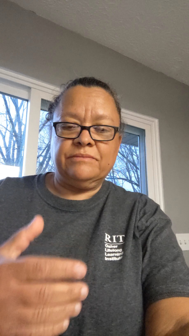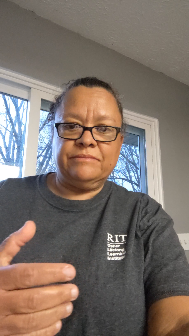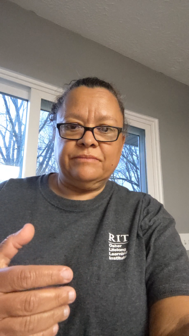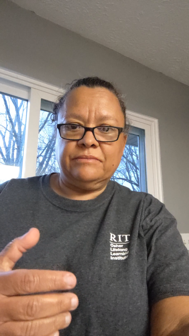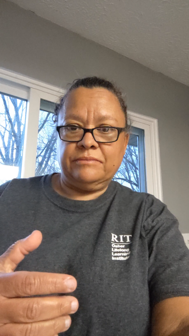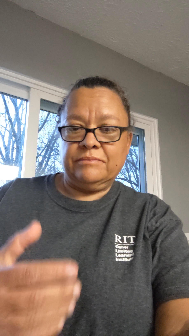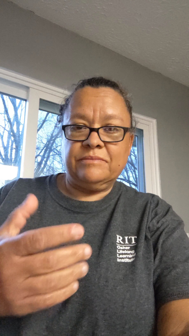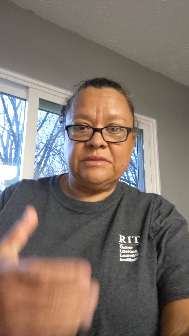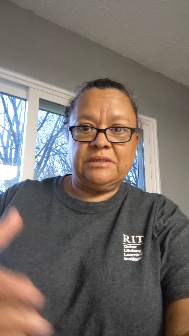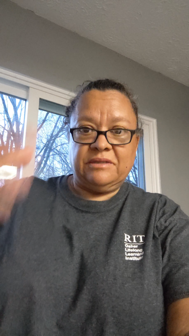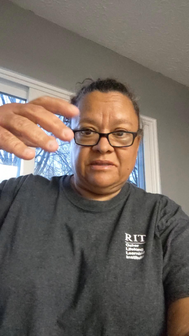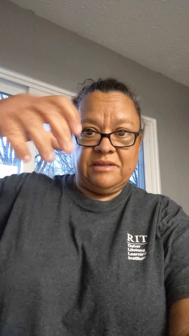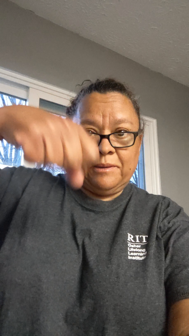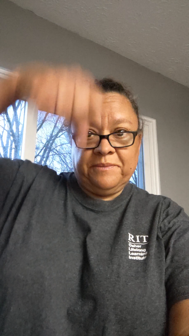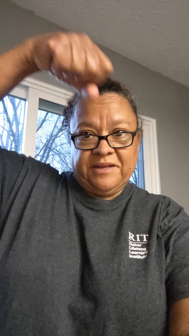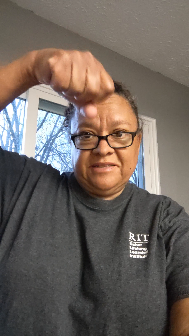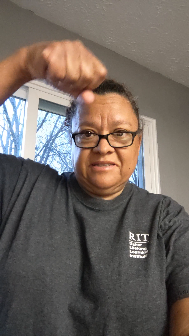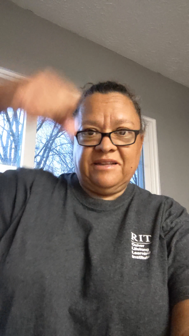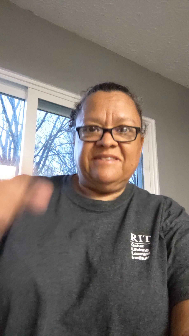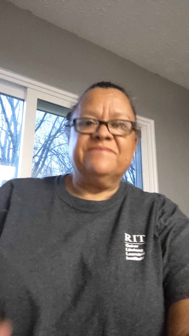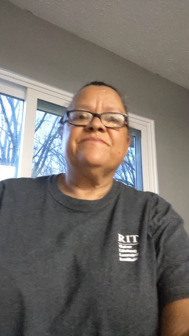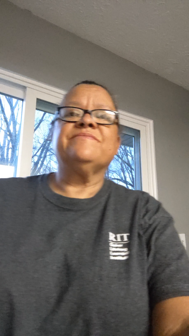basket